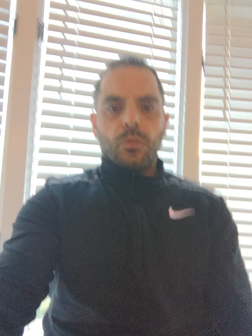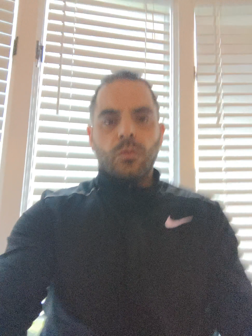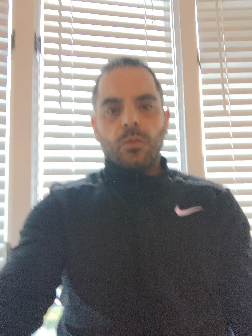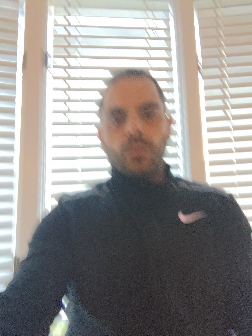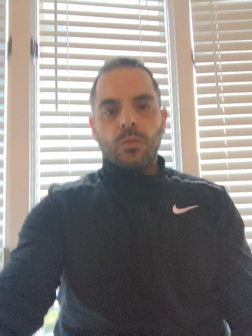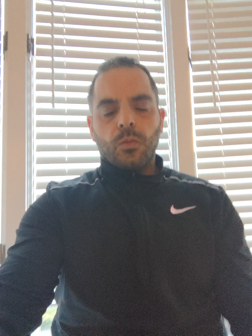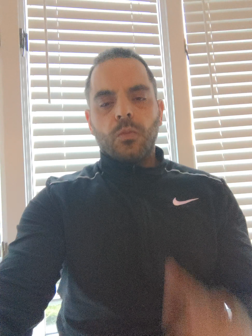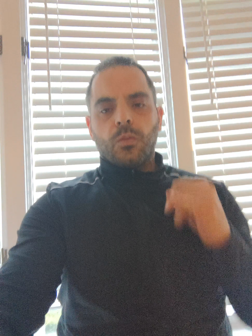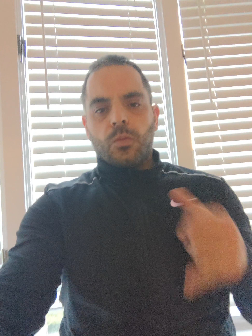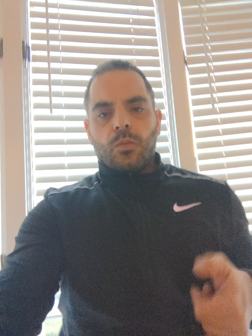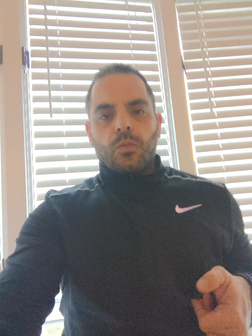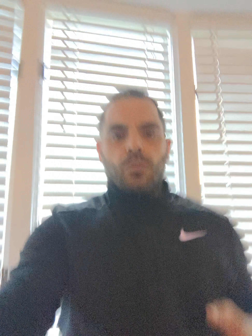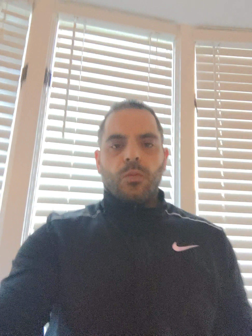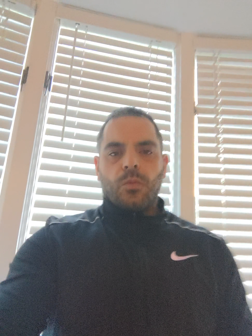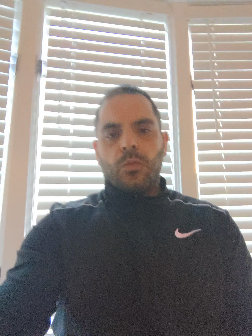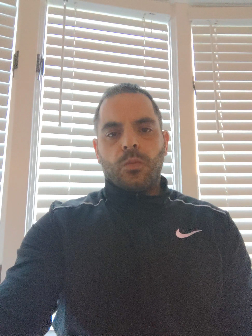jacket